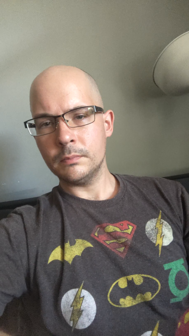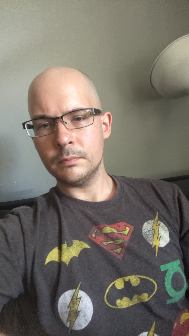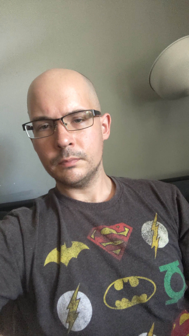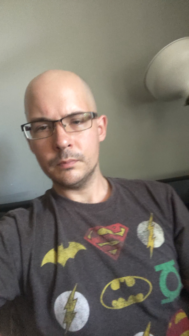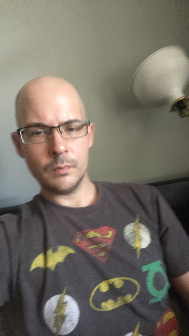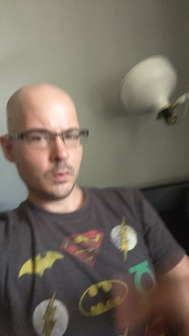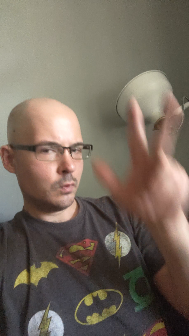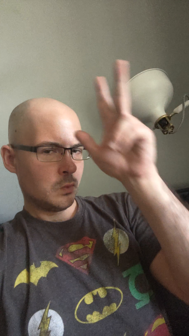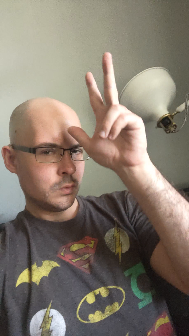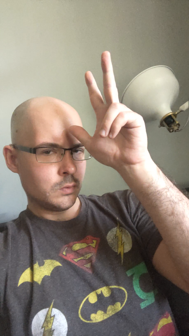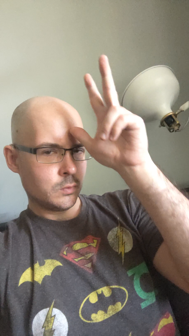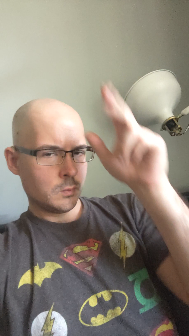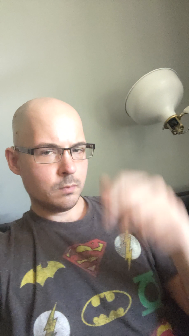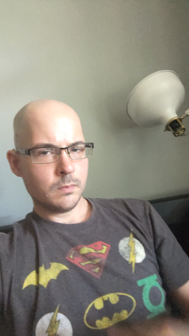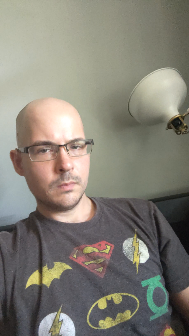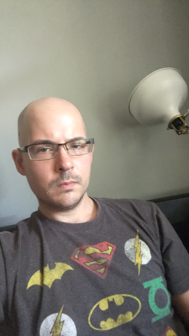rooster